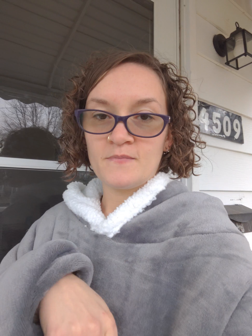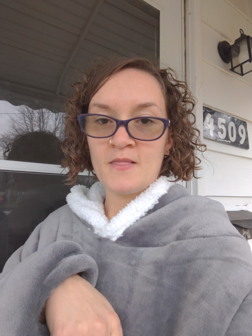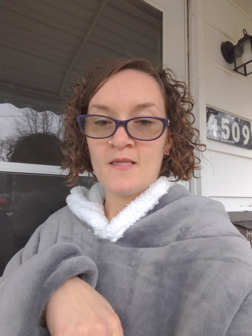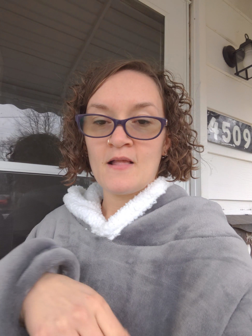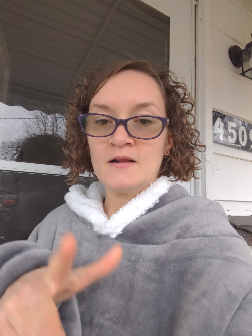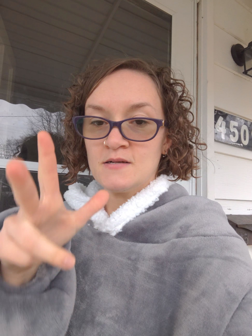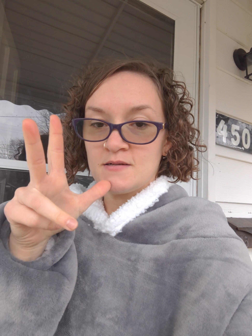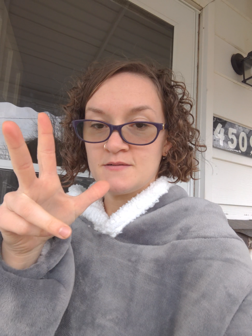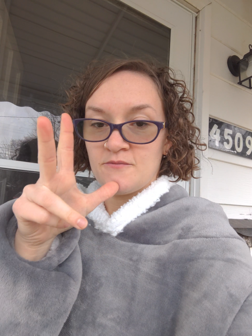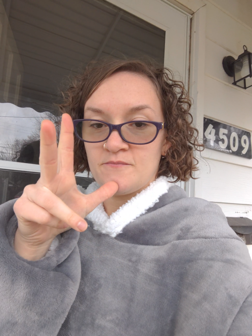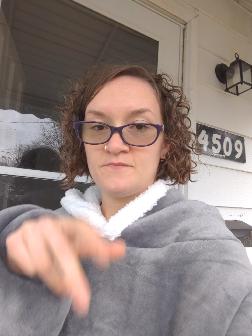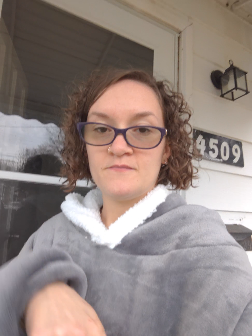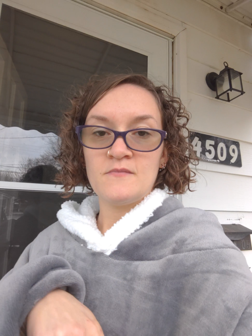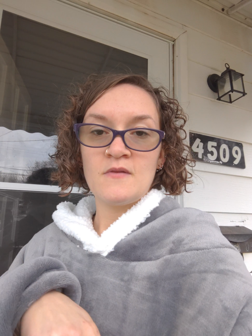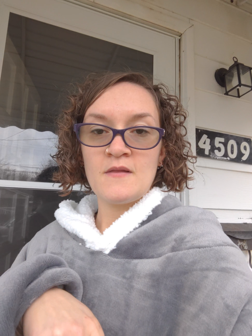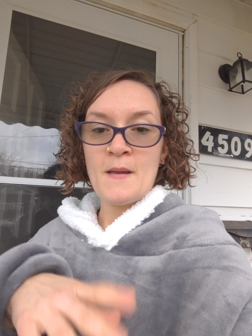hen